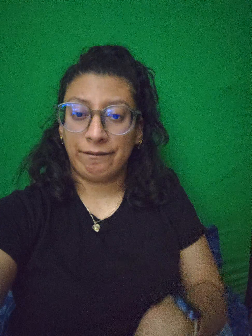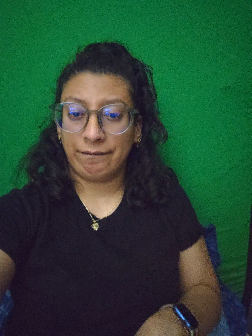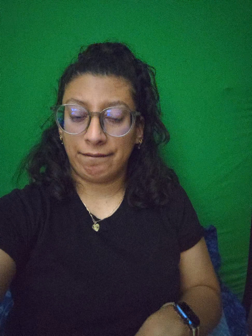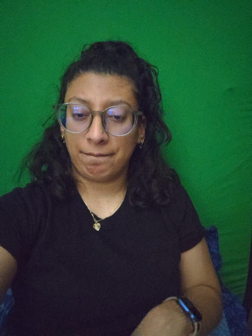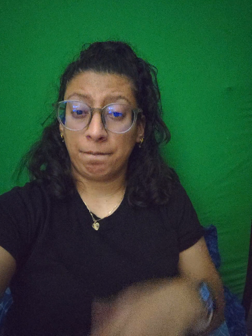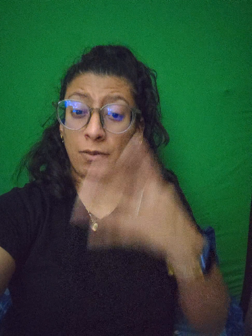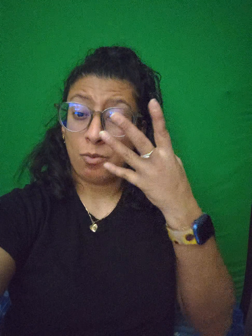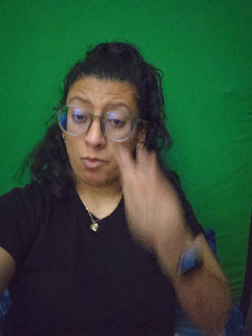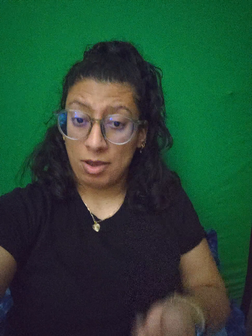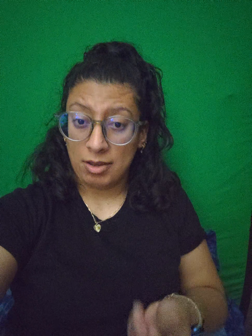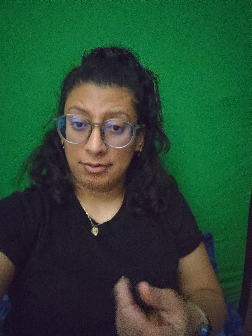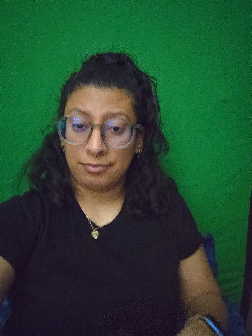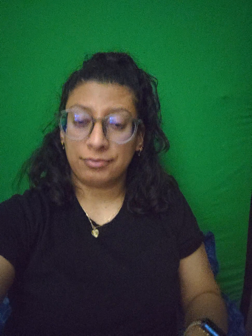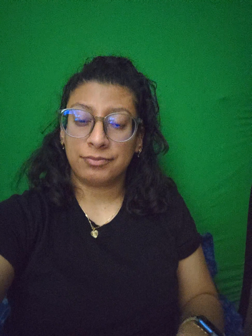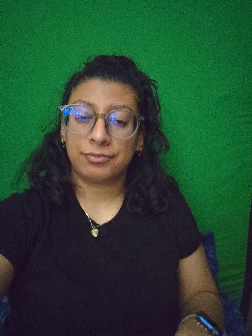wet